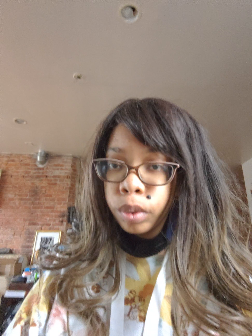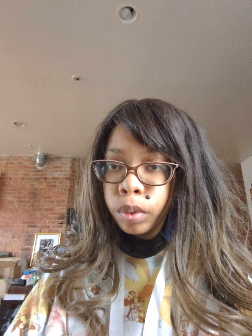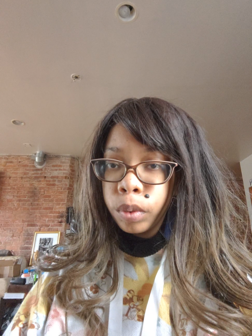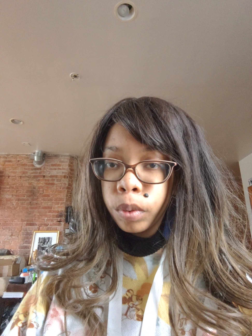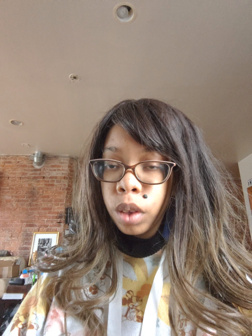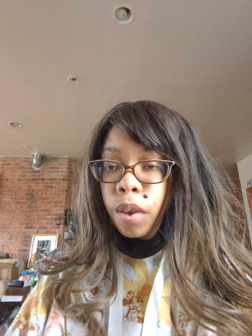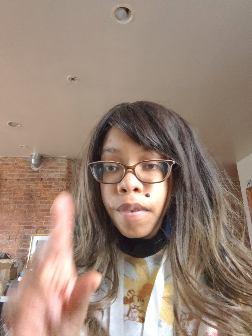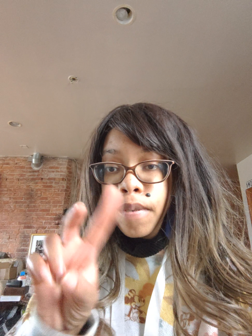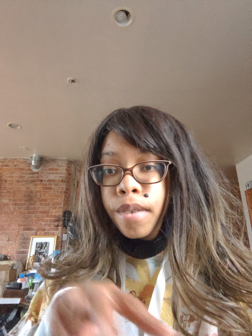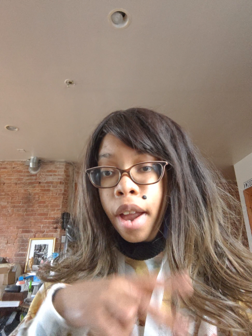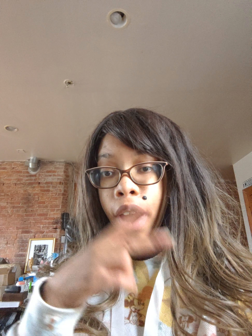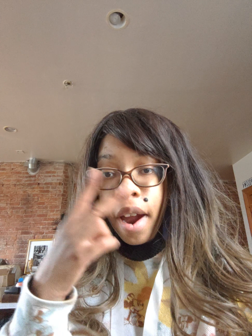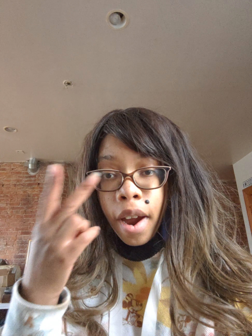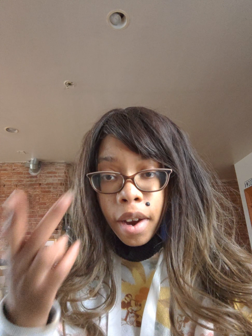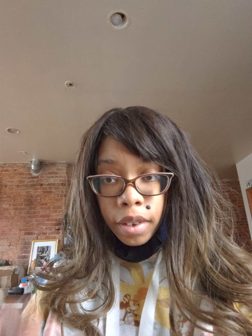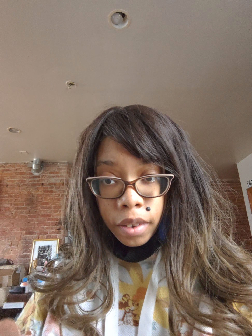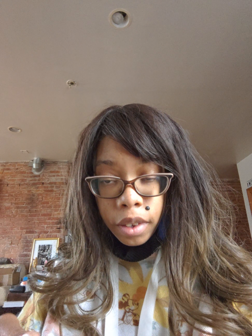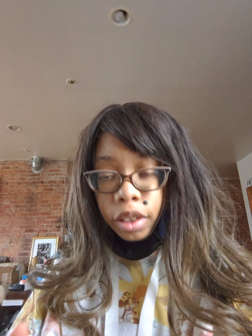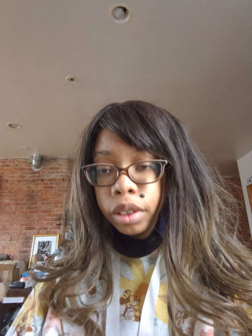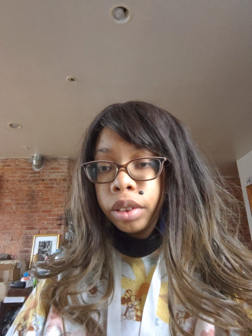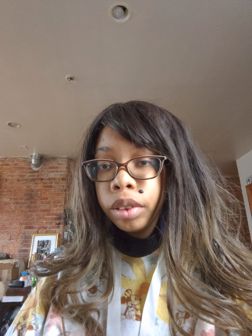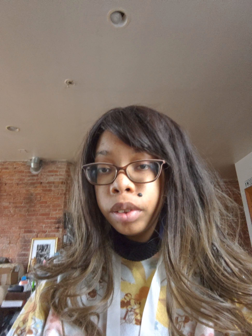fall